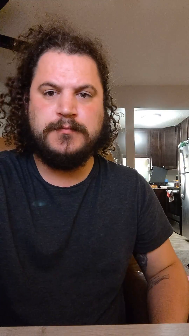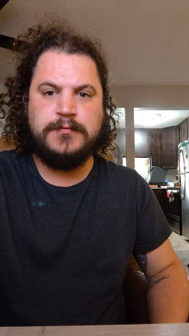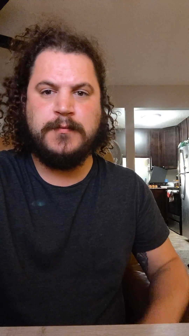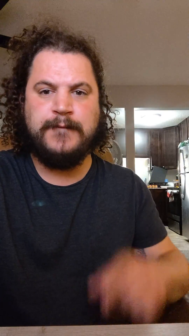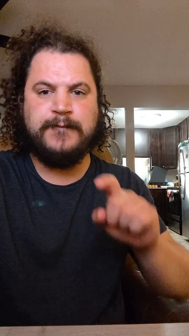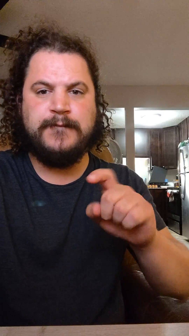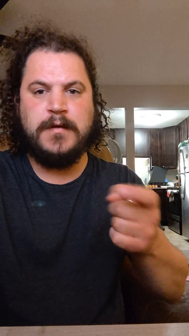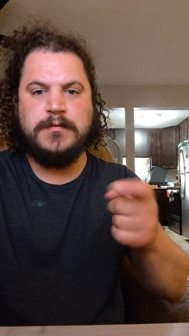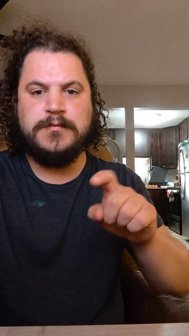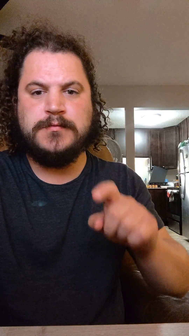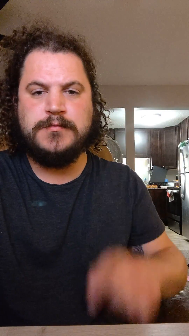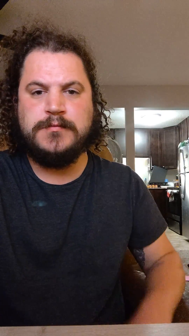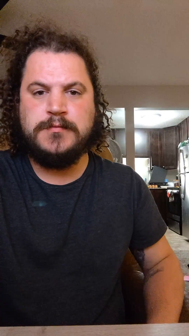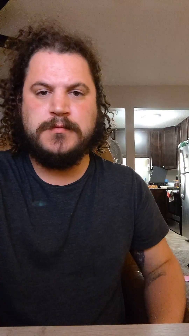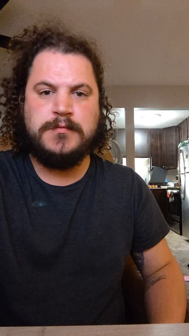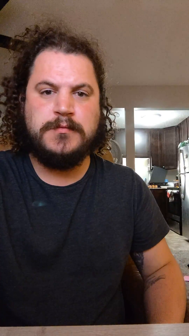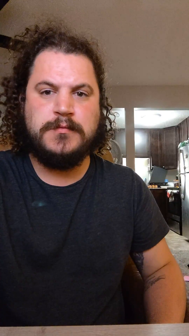friend